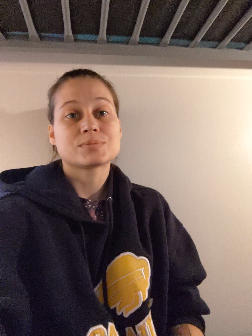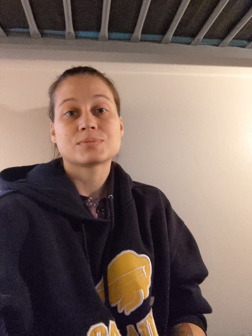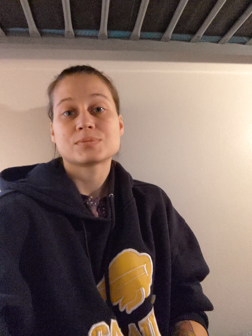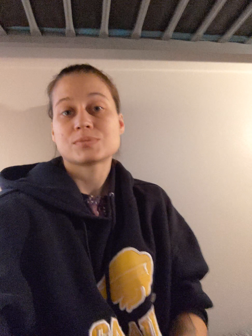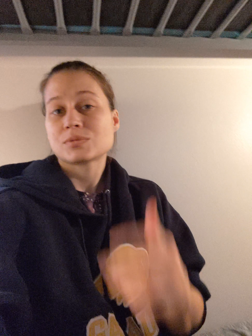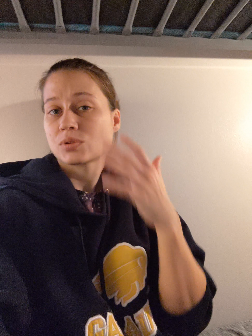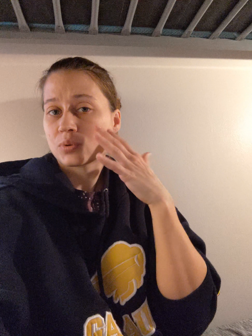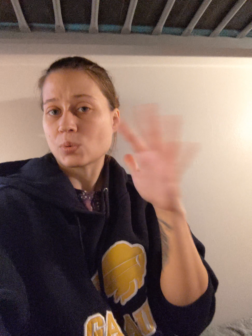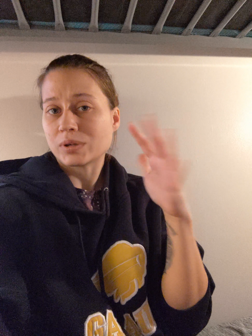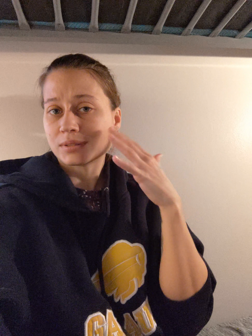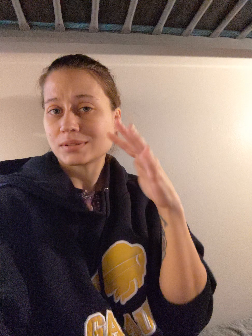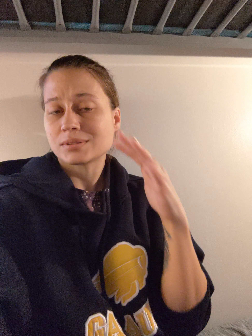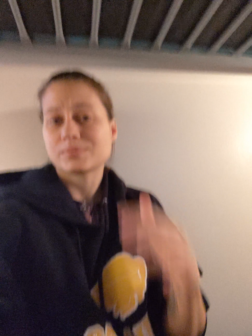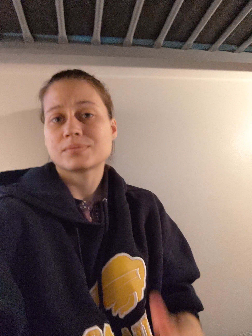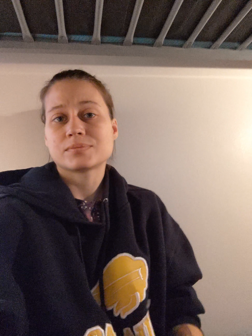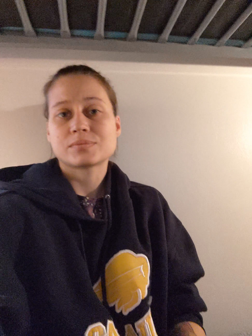noisy